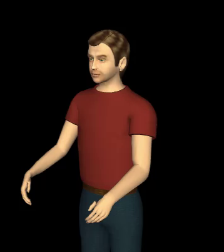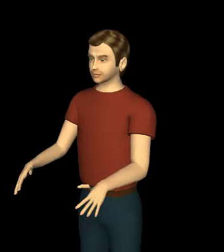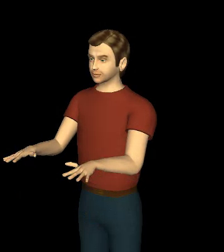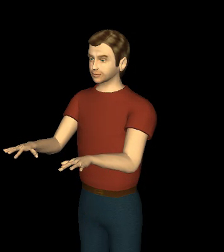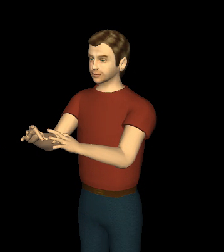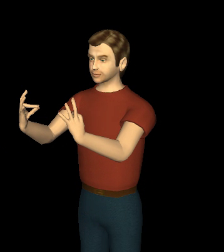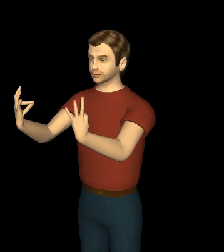يجد